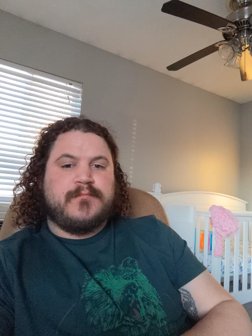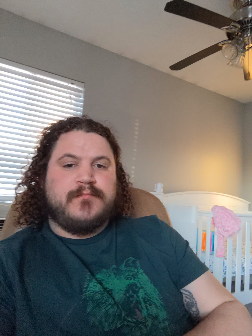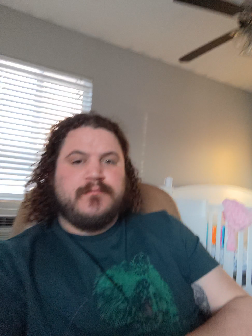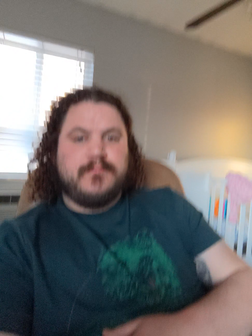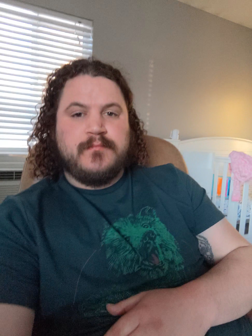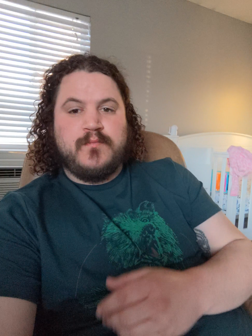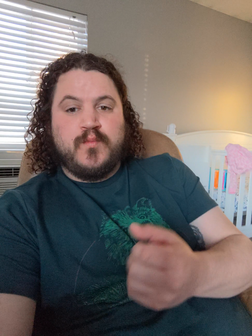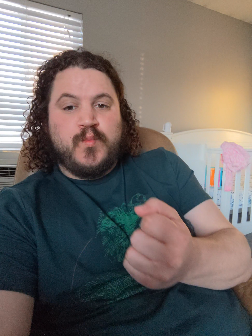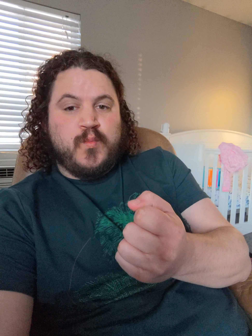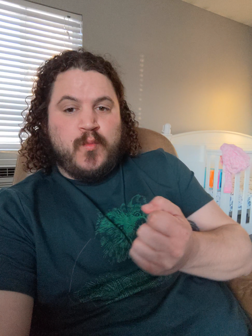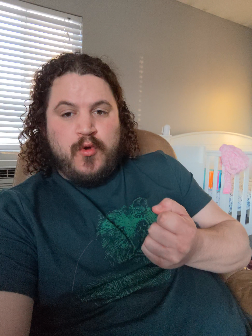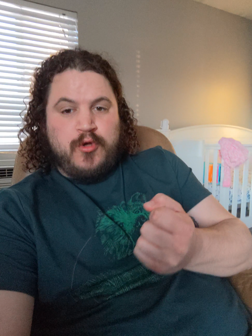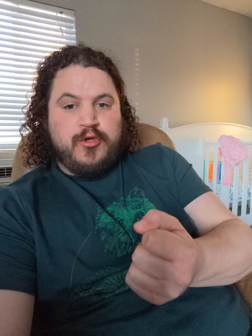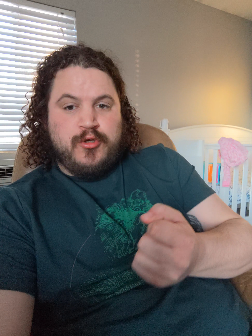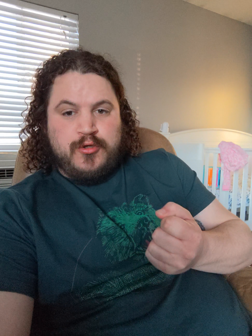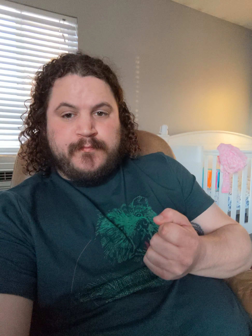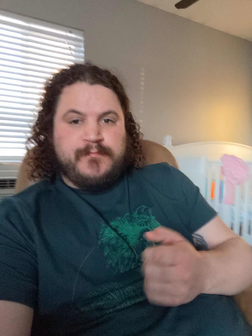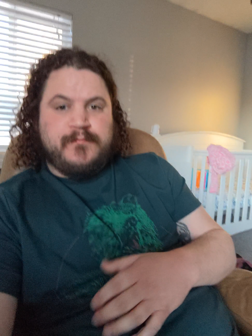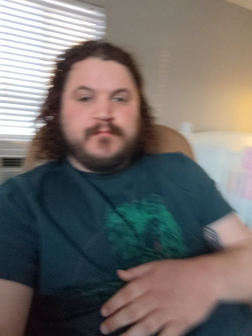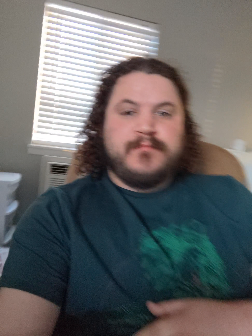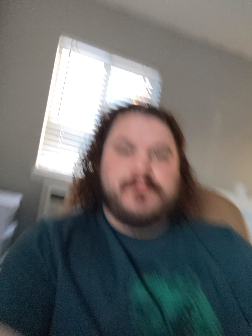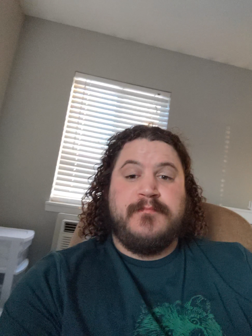drawer